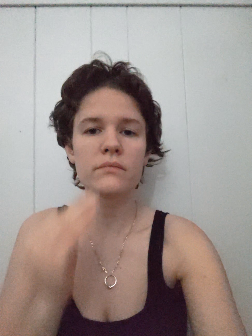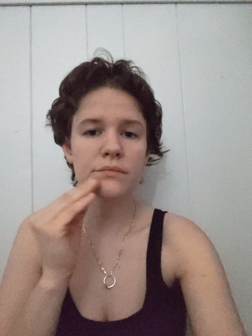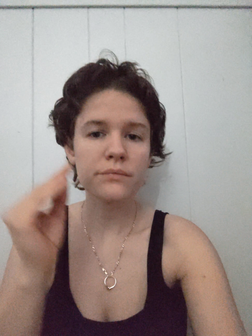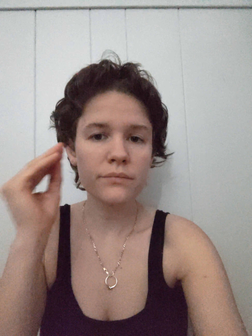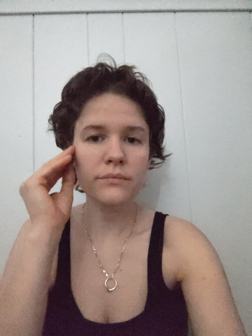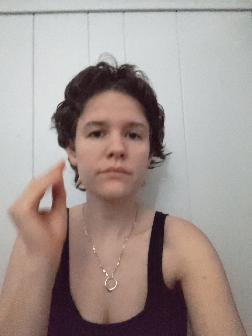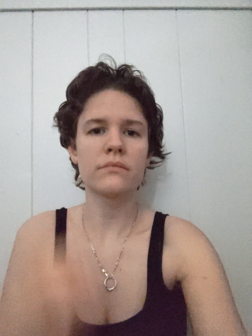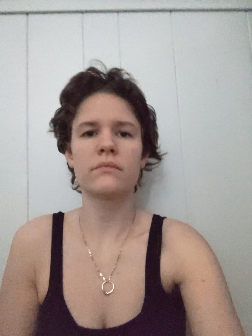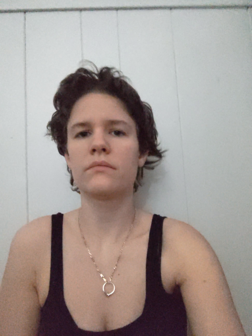ride